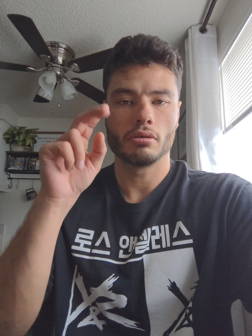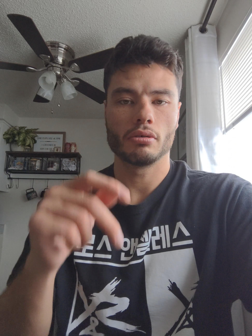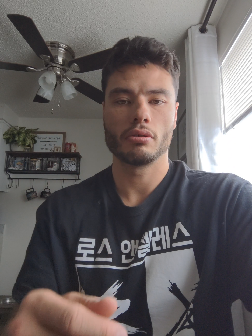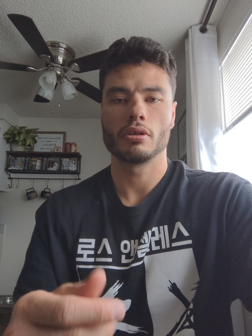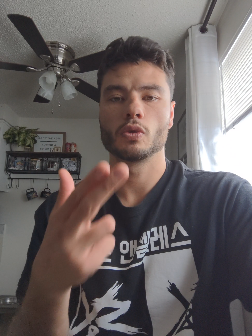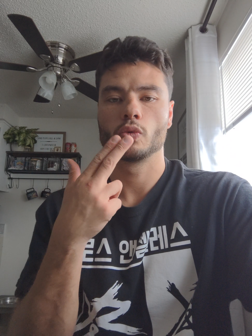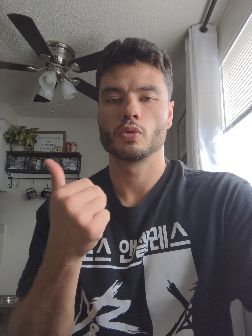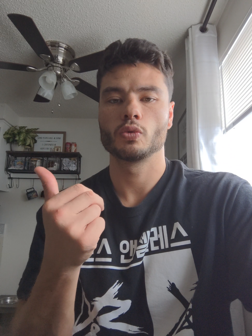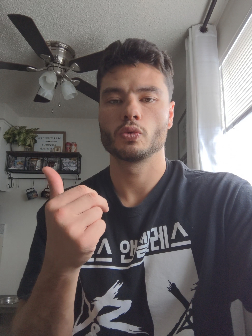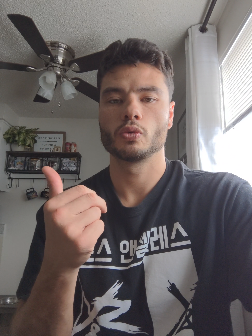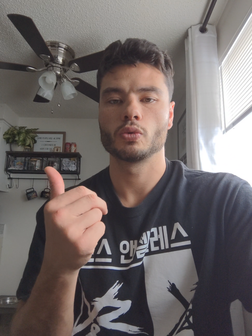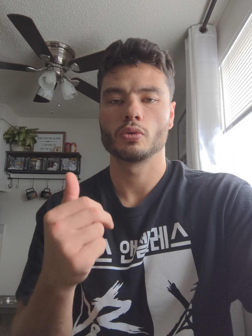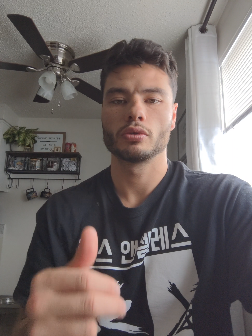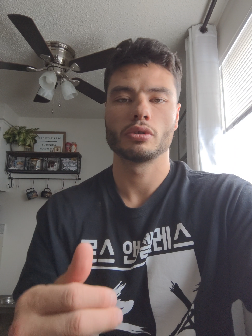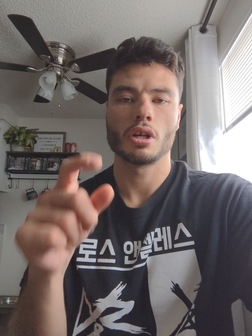cute